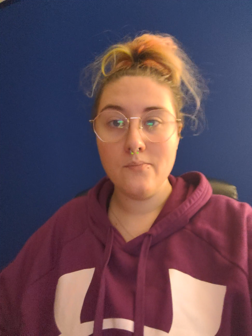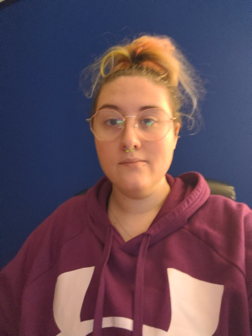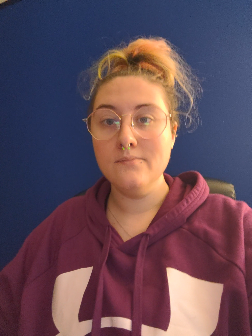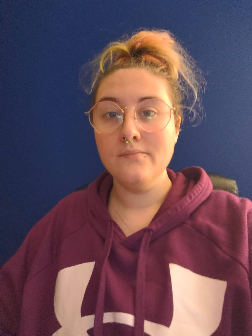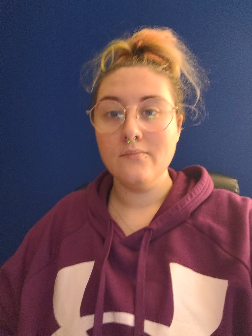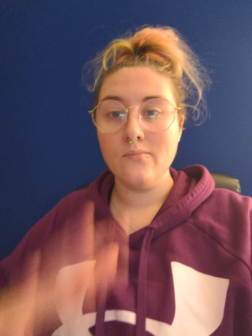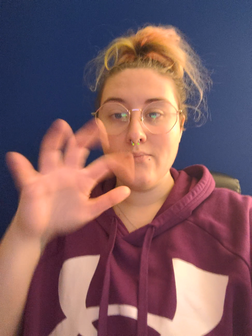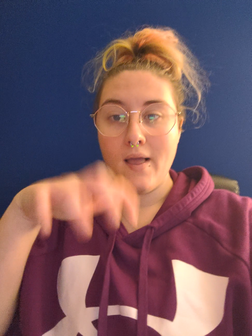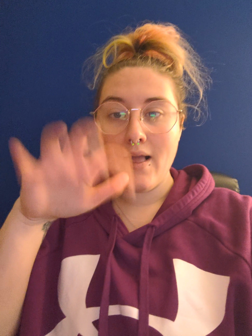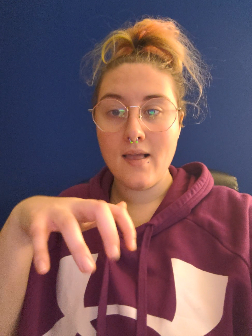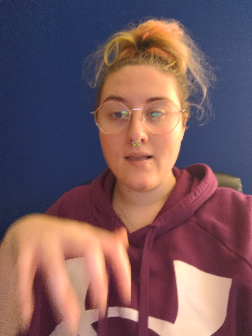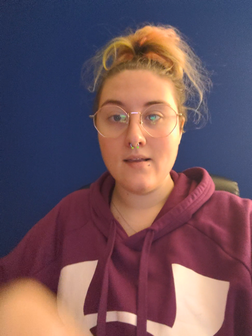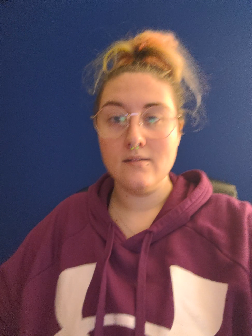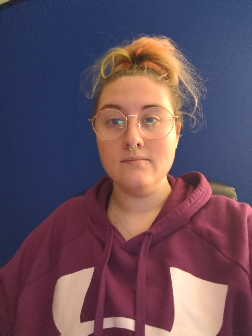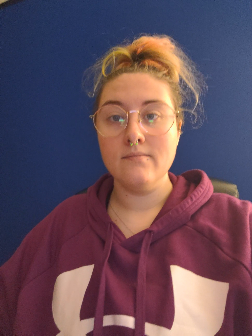rain